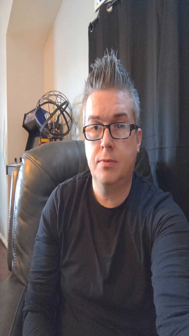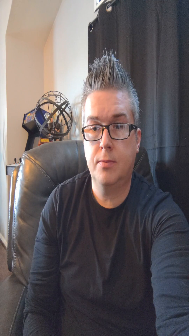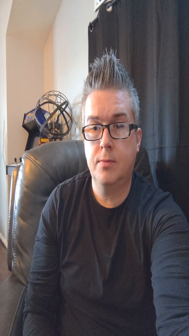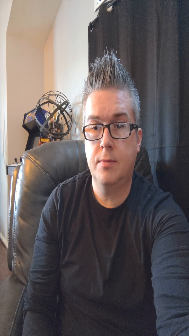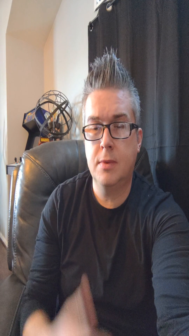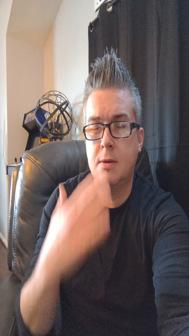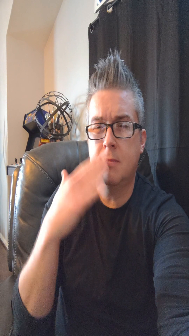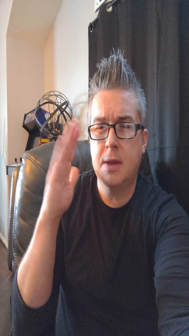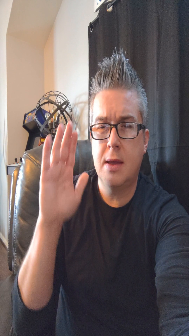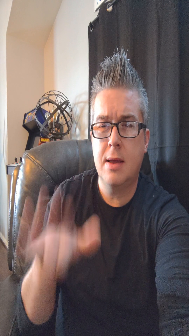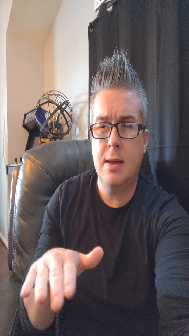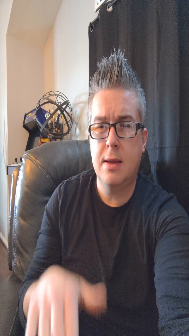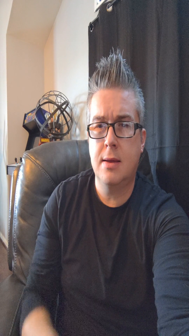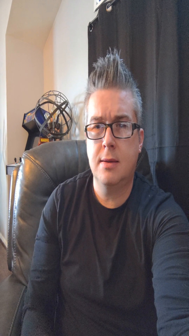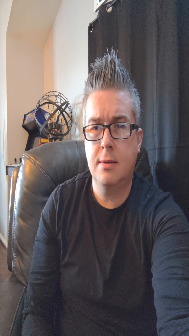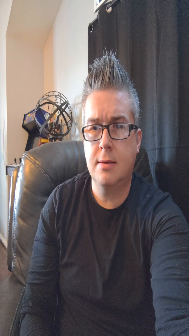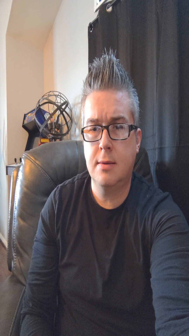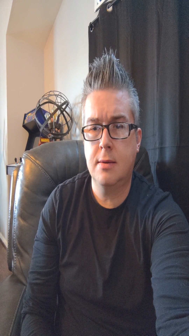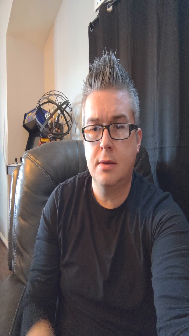bad